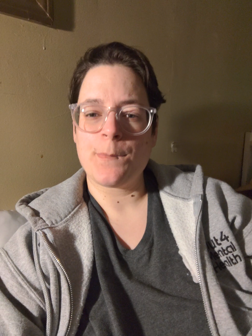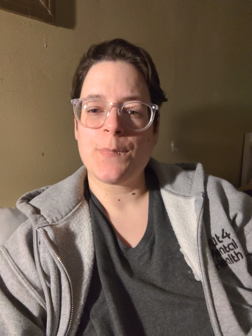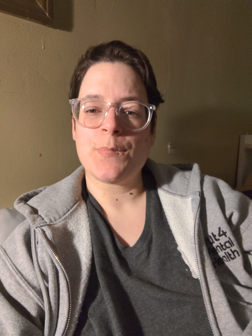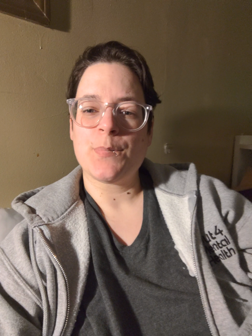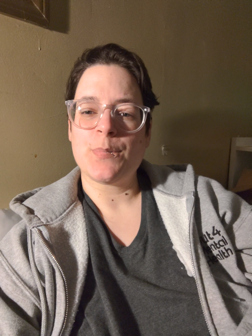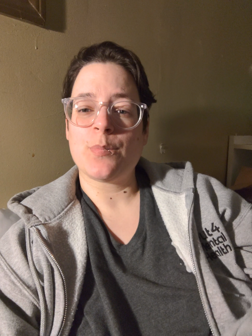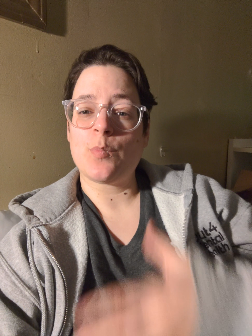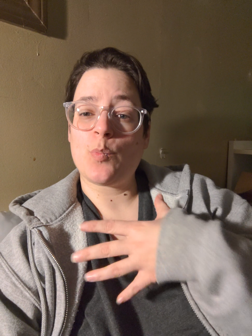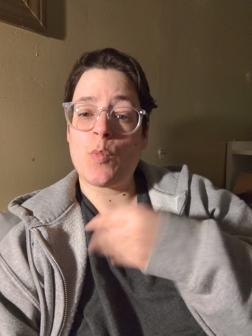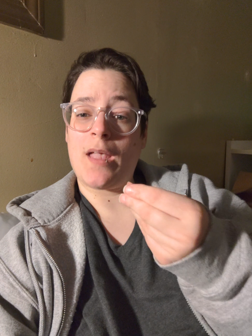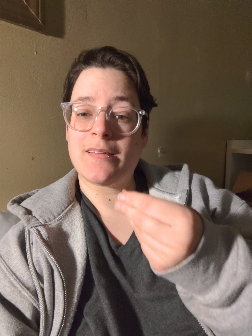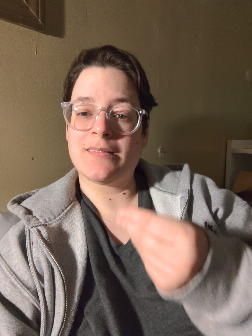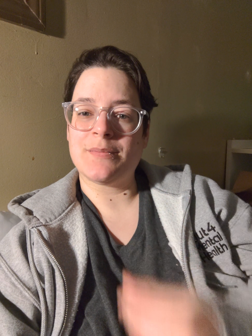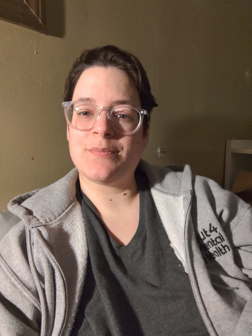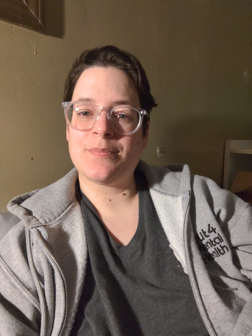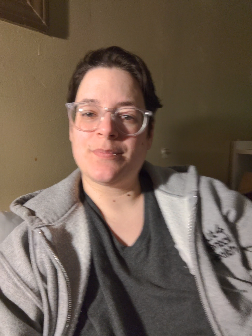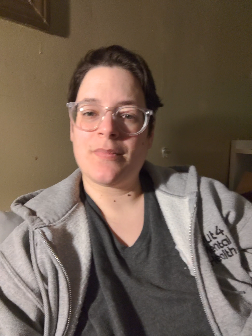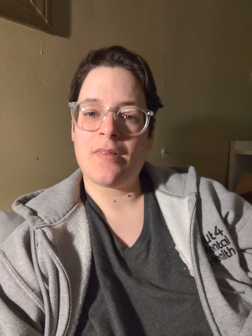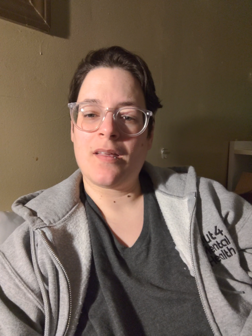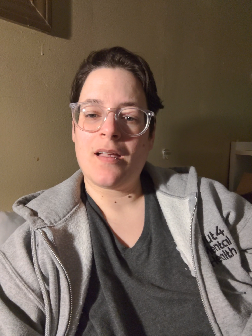white